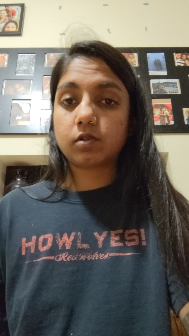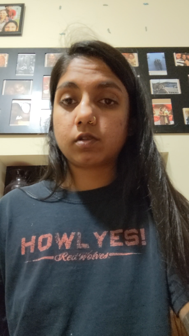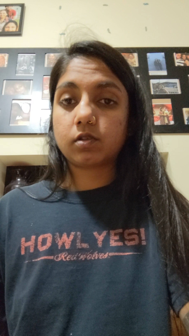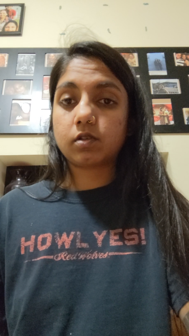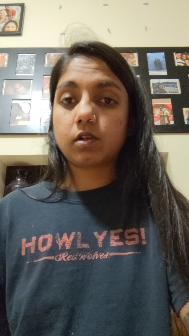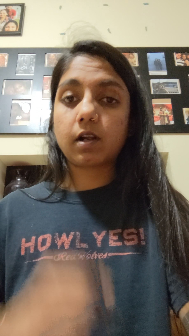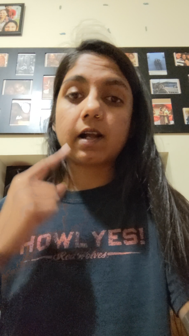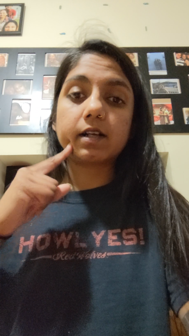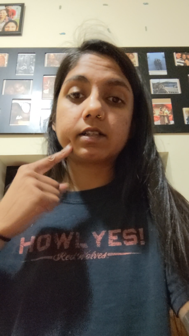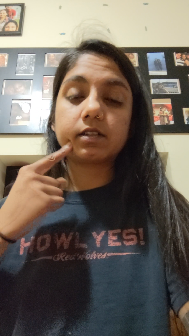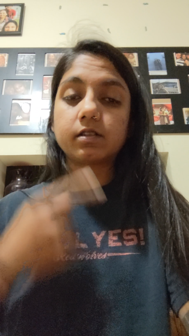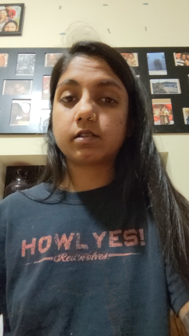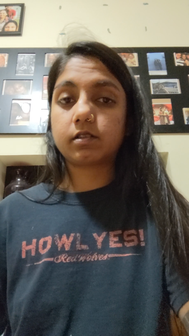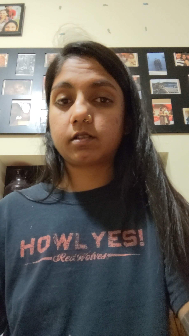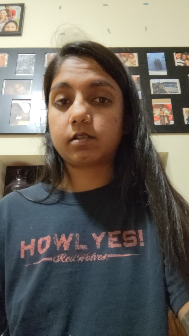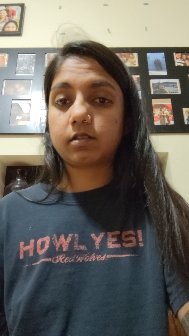candy